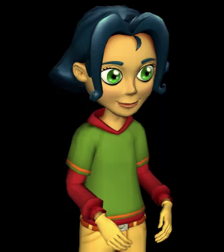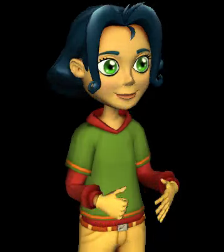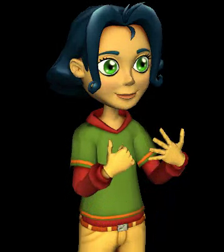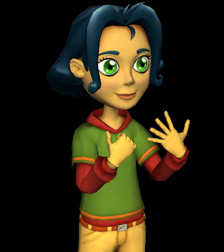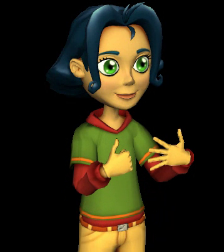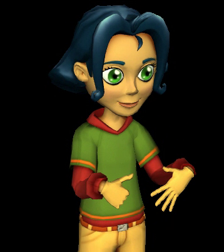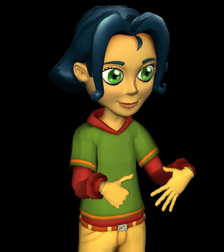16